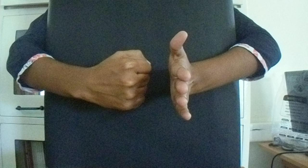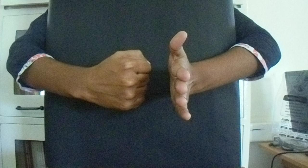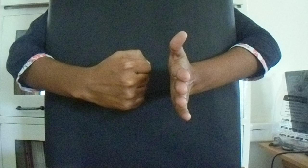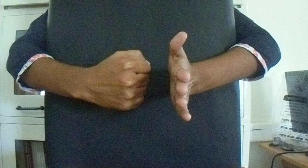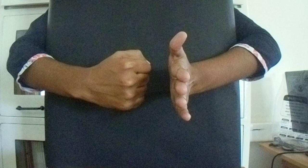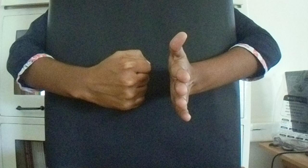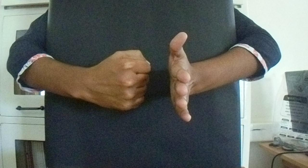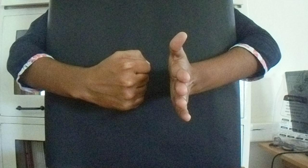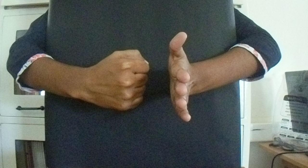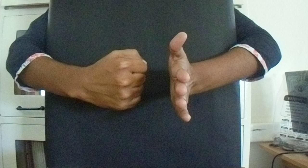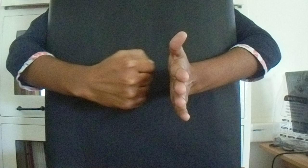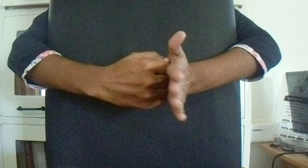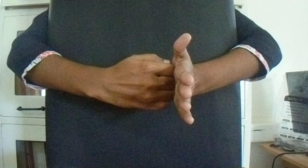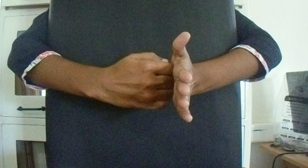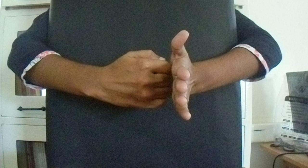accident